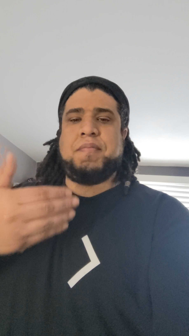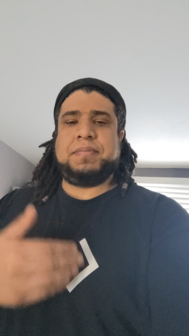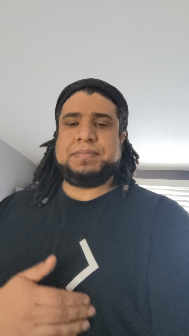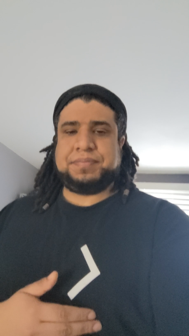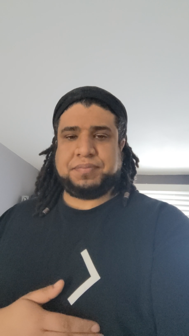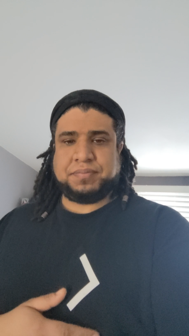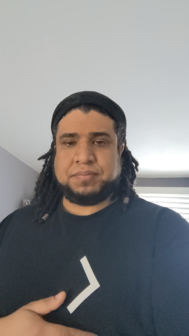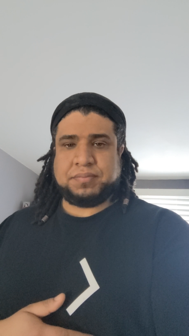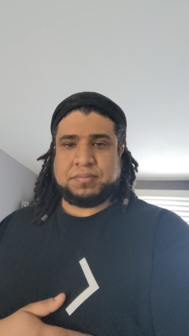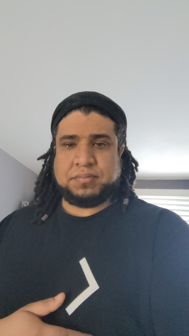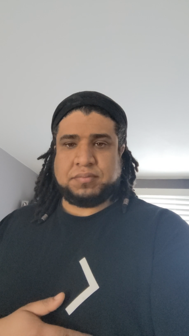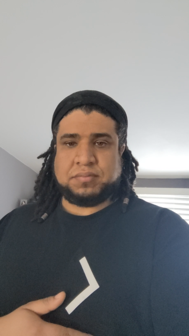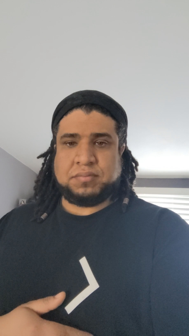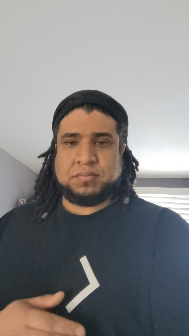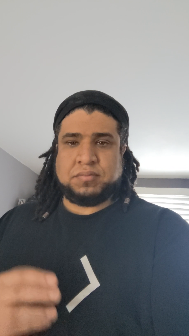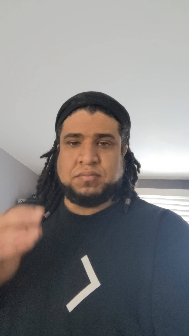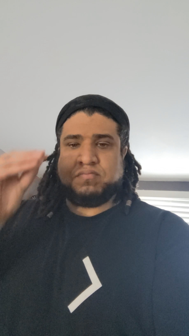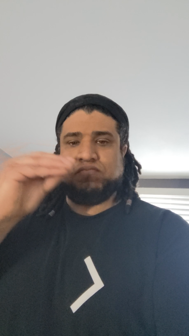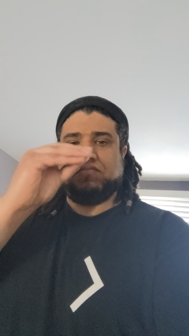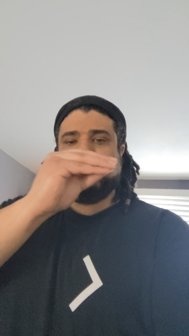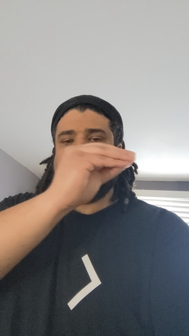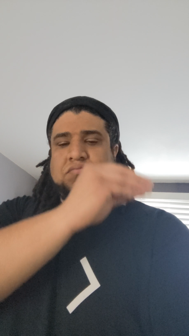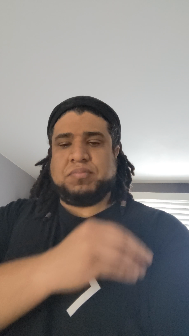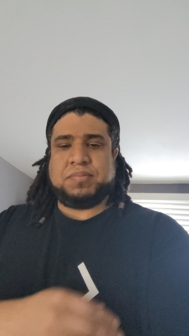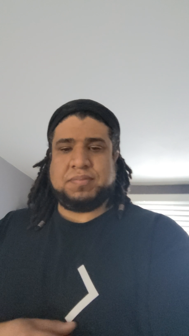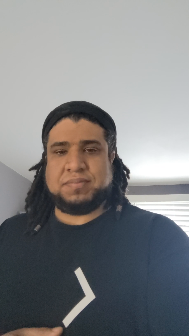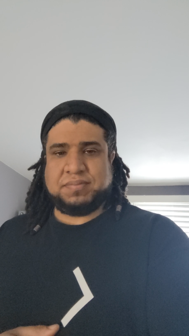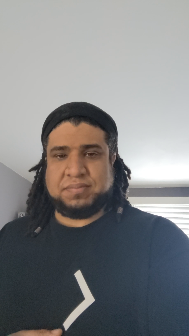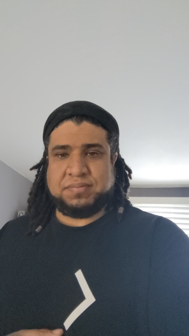dinosaur